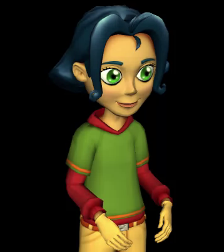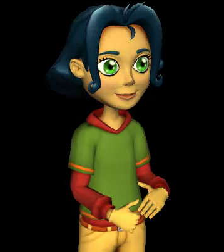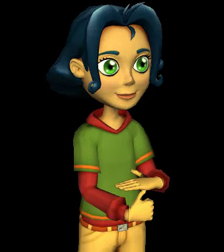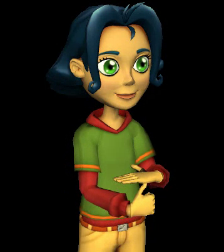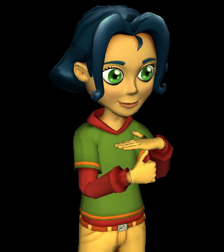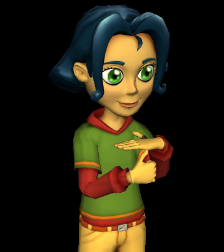عاصمة